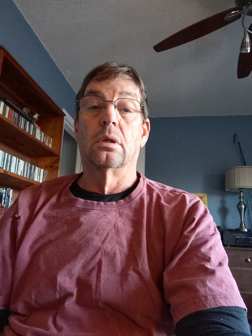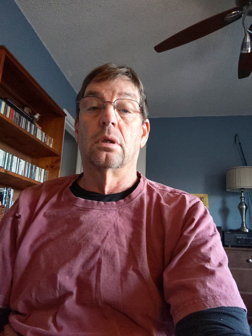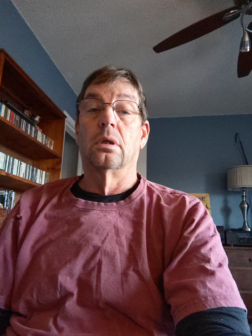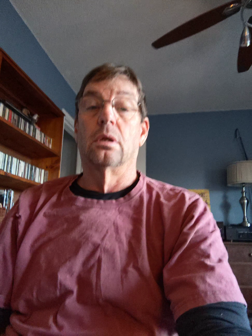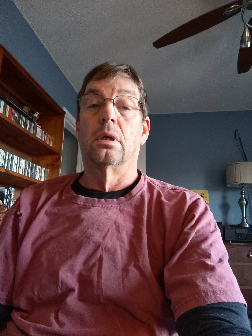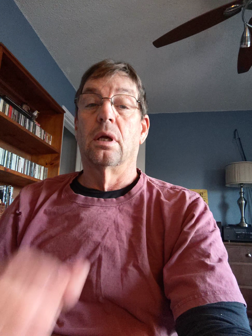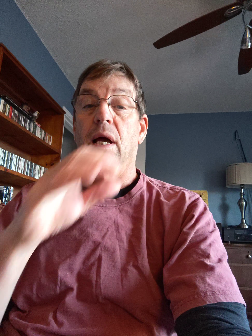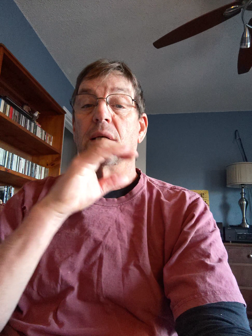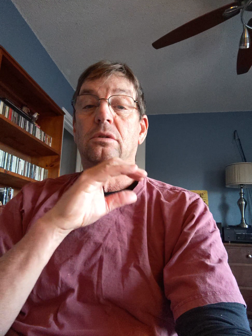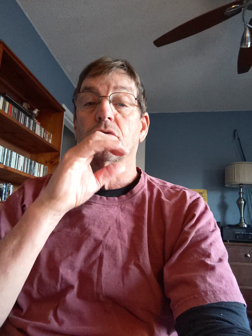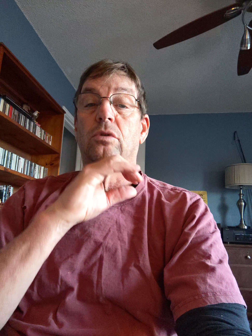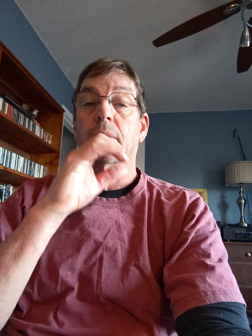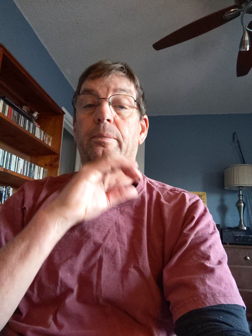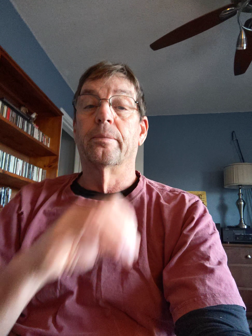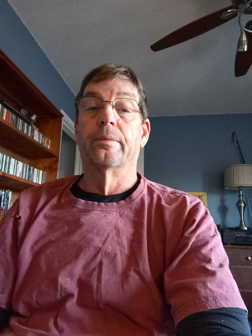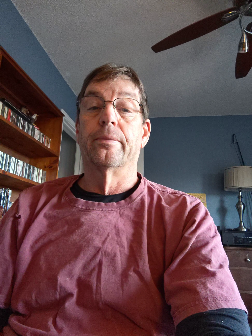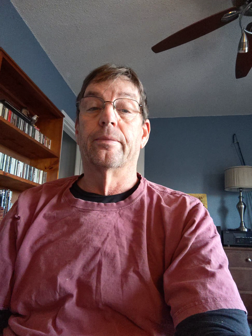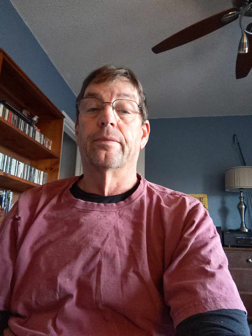ice cream